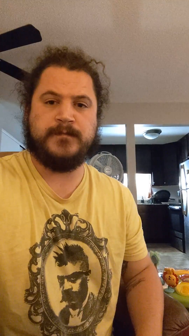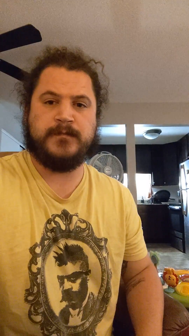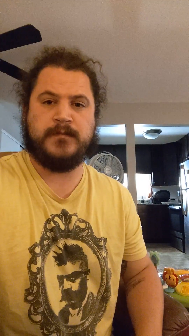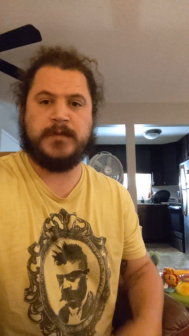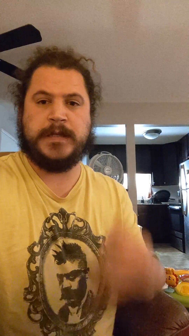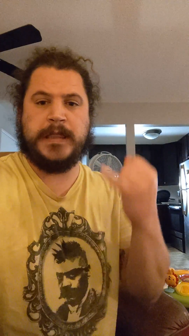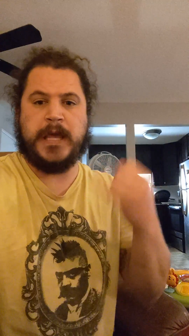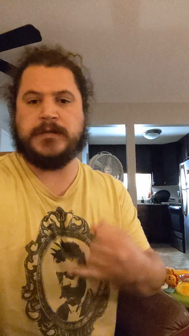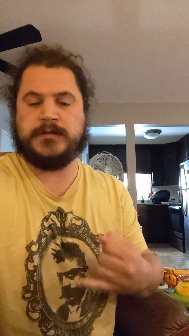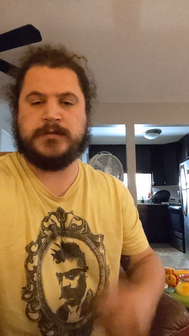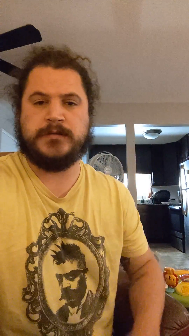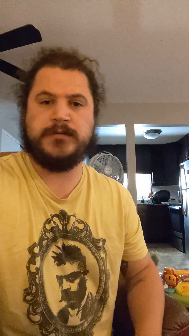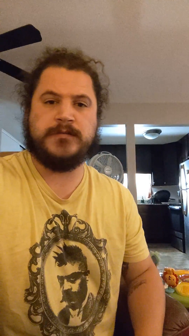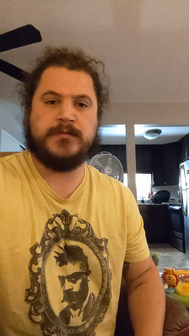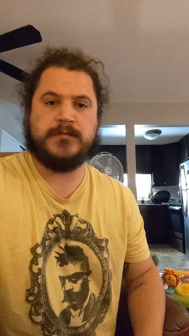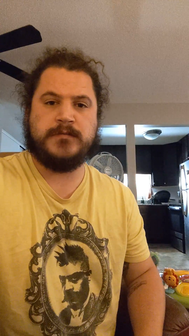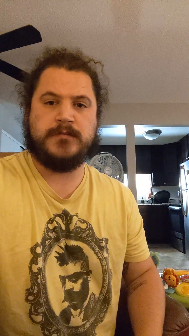last